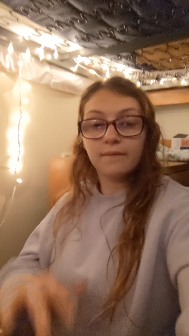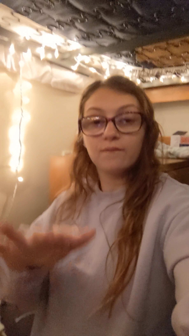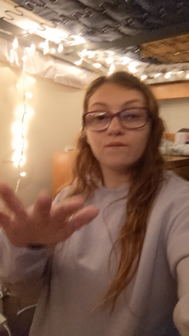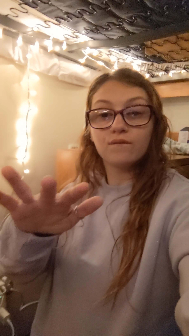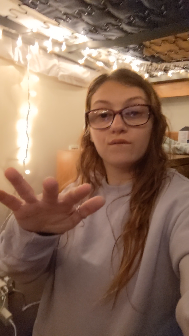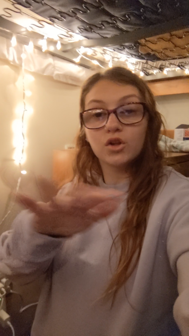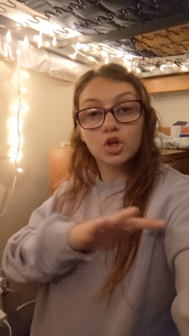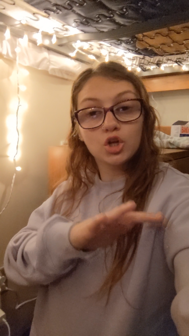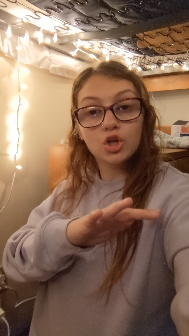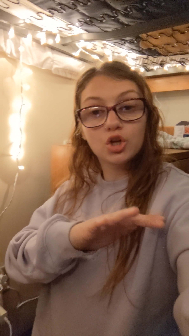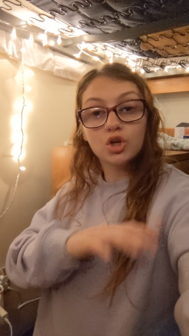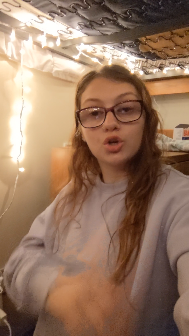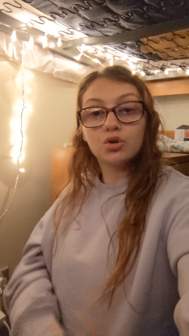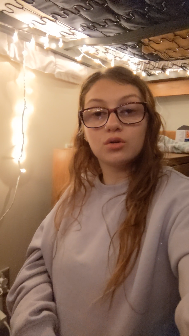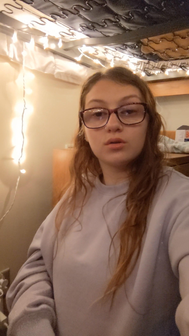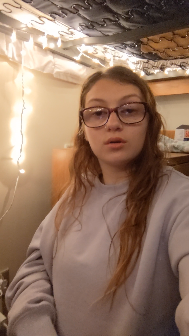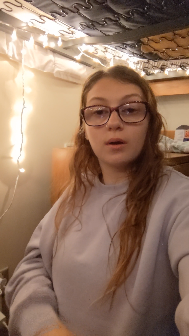full